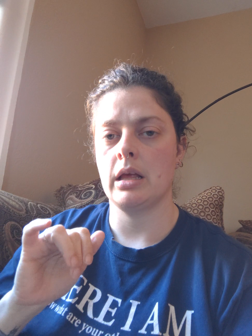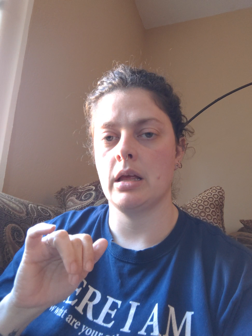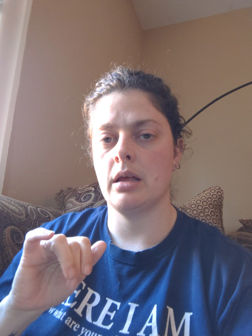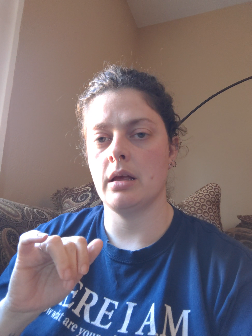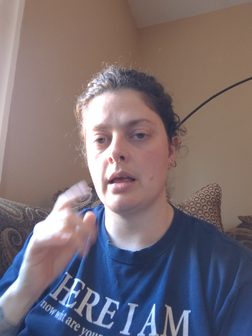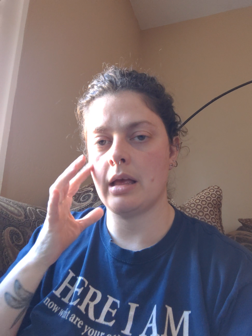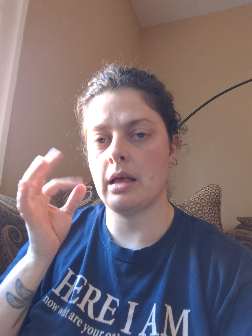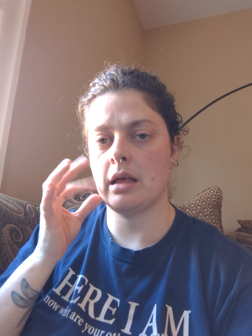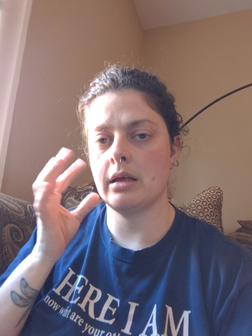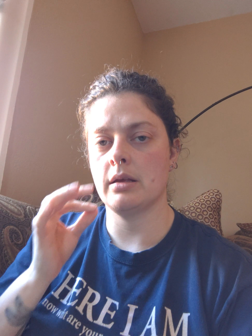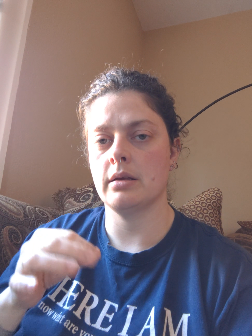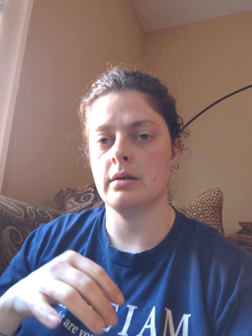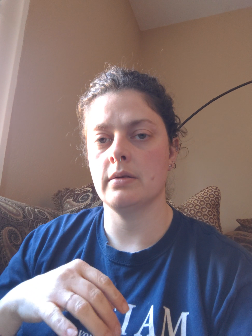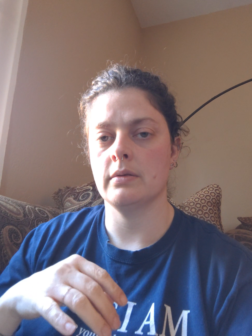cat